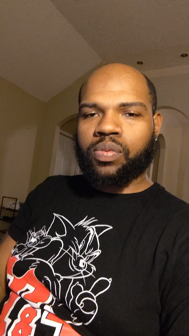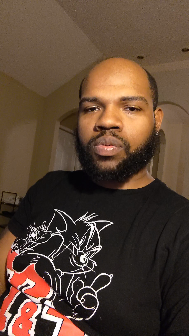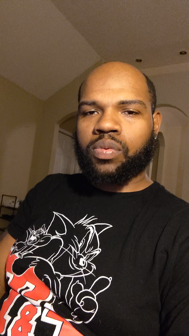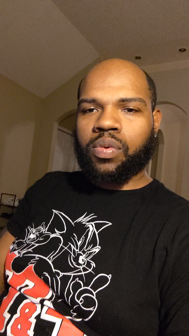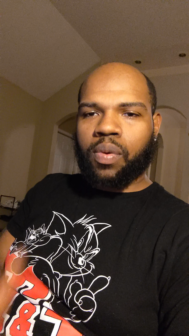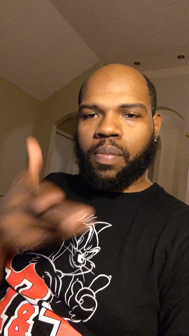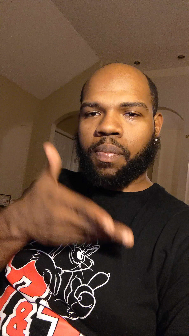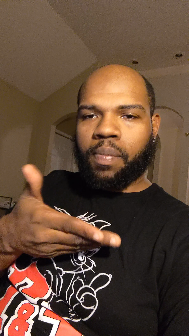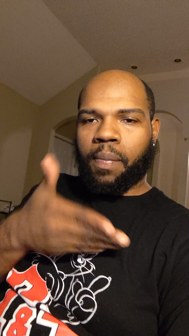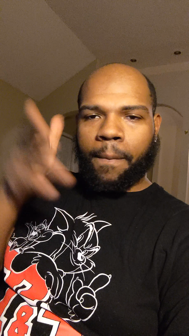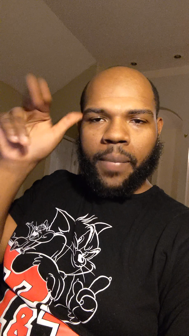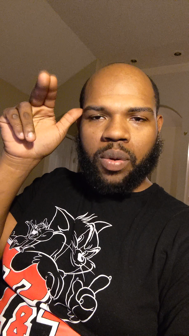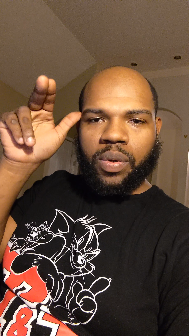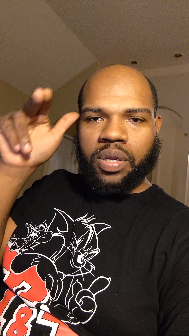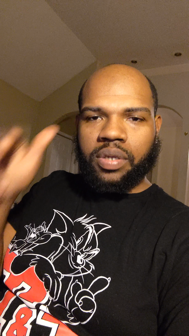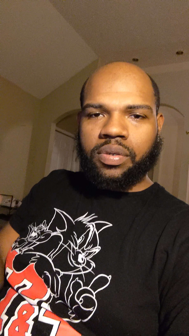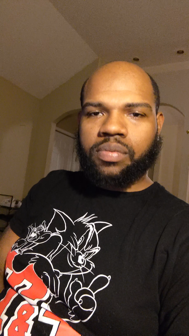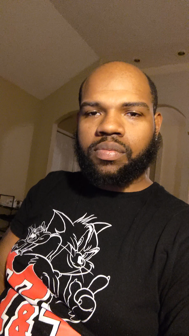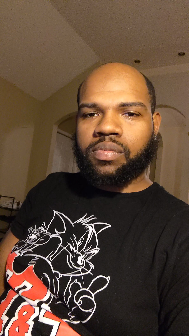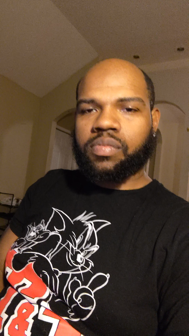pony